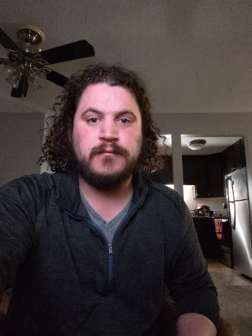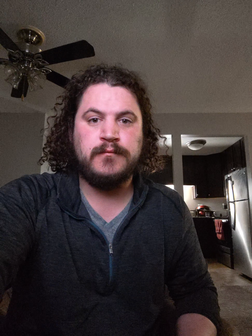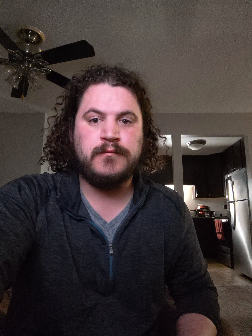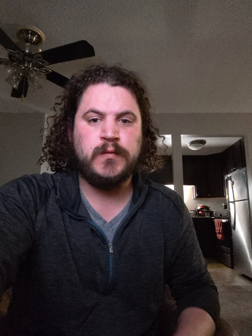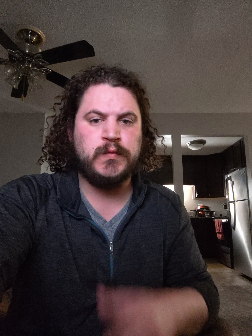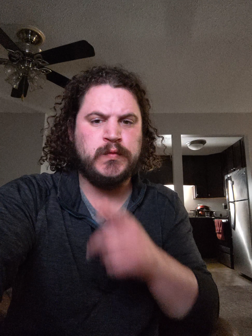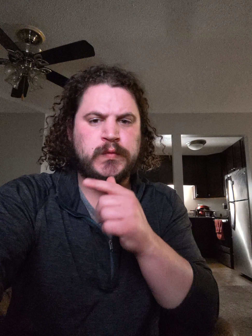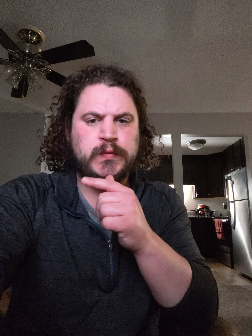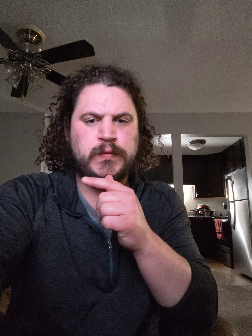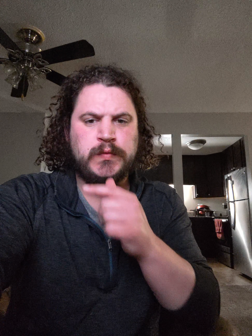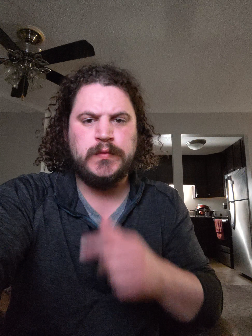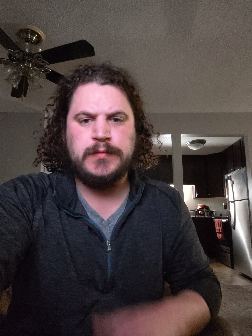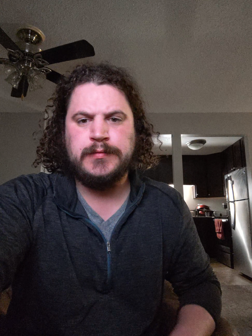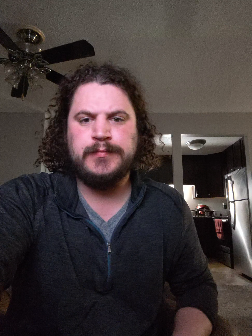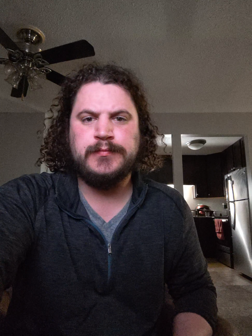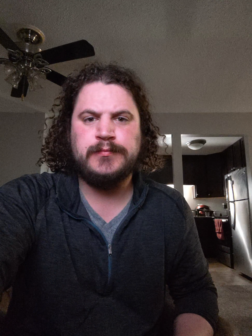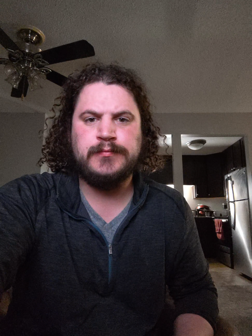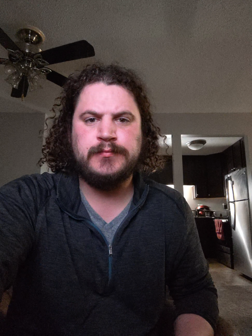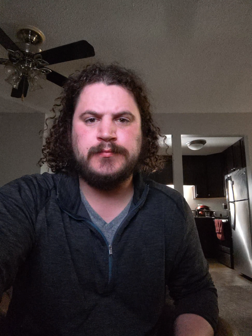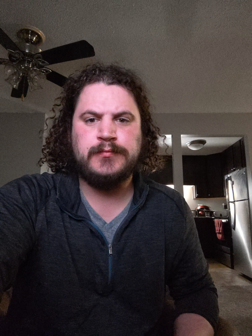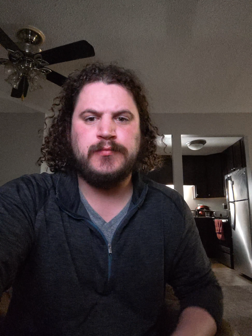who